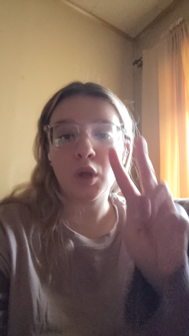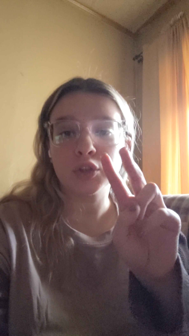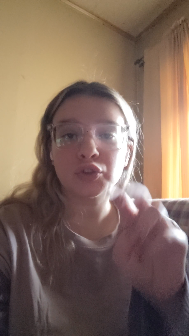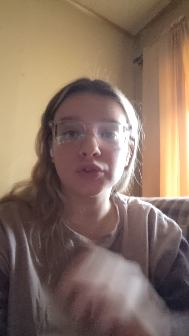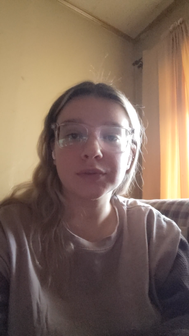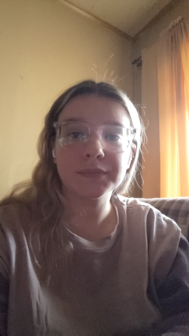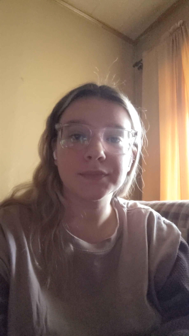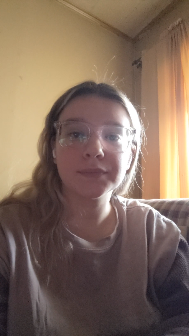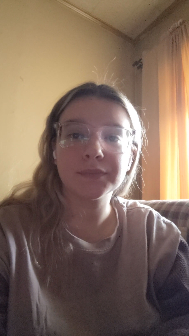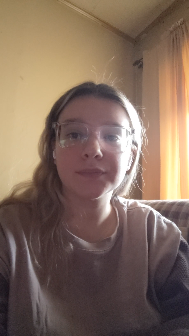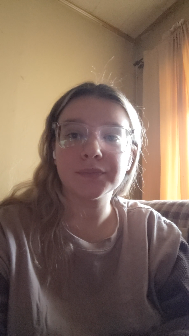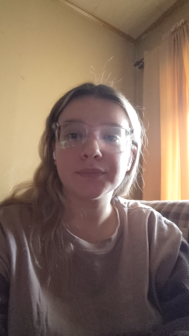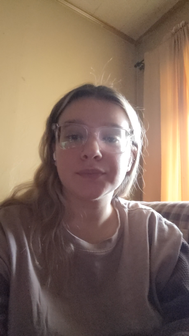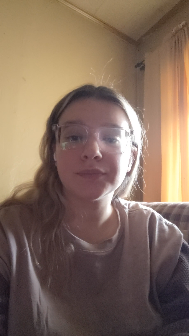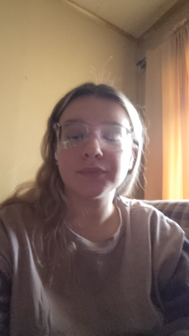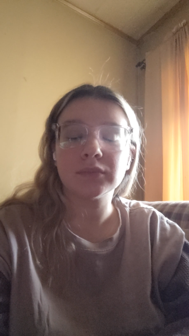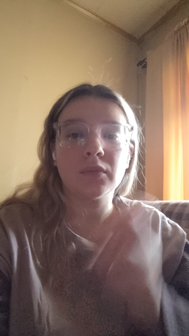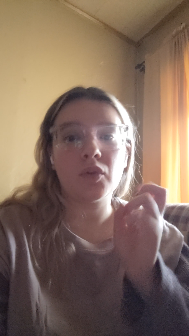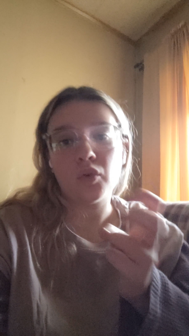hard